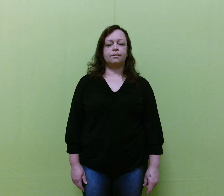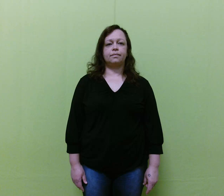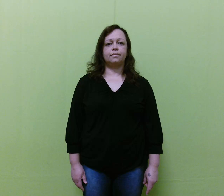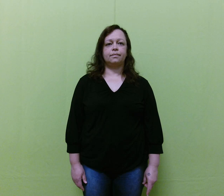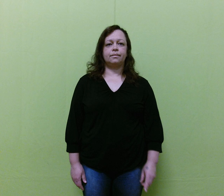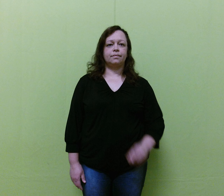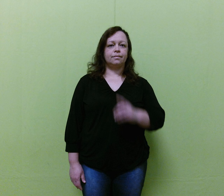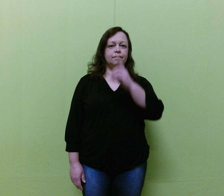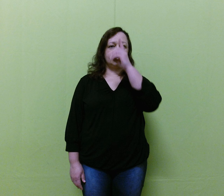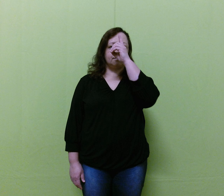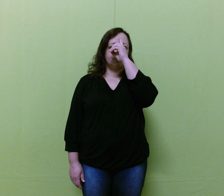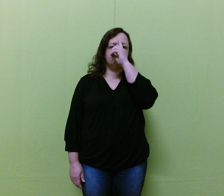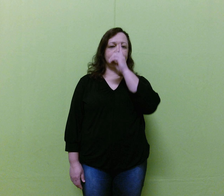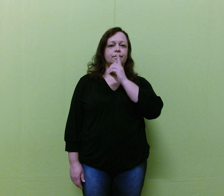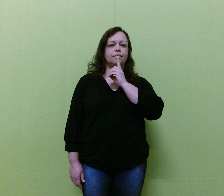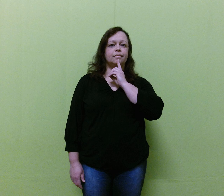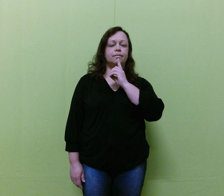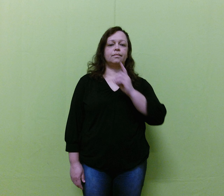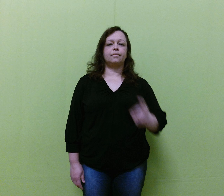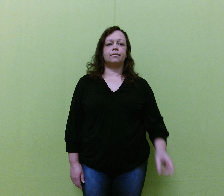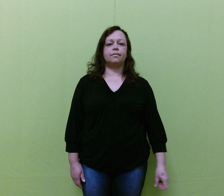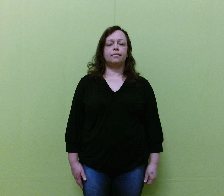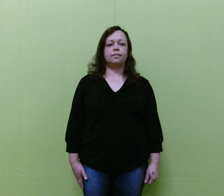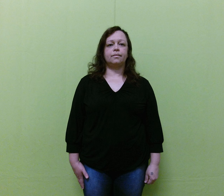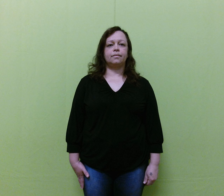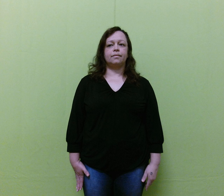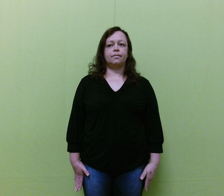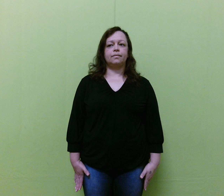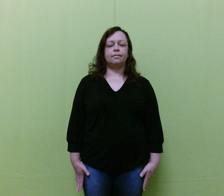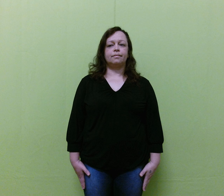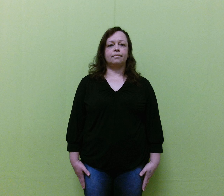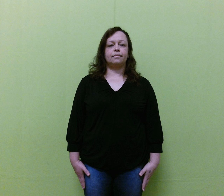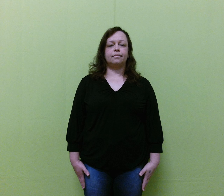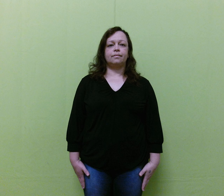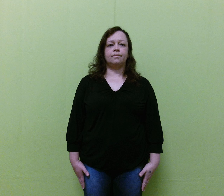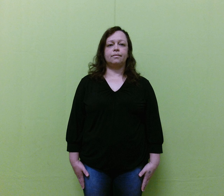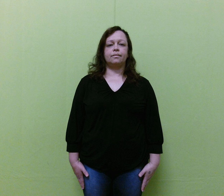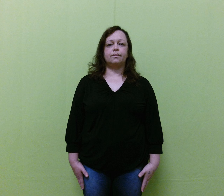amarelo